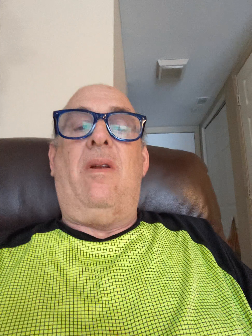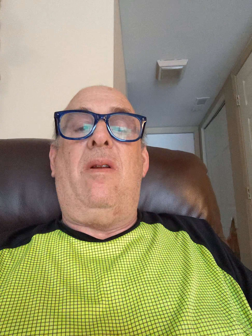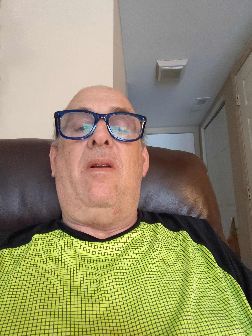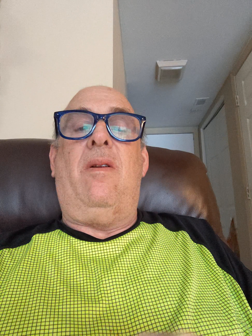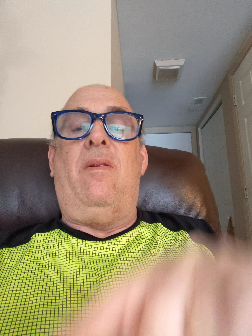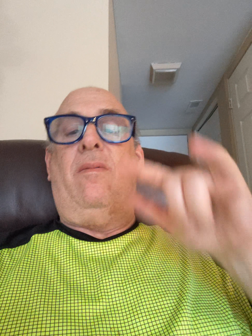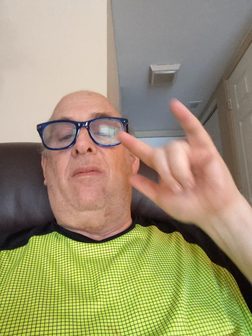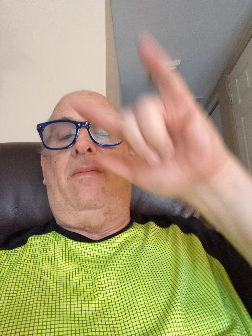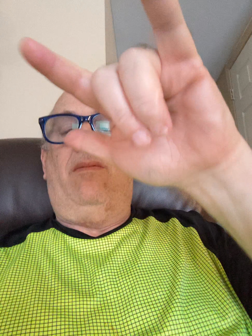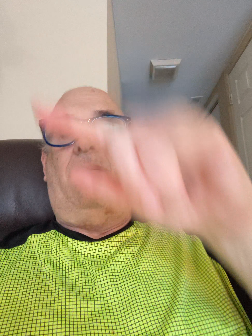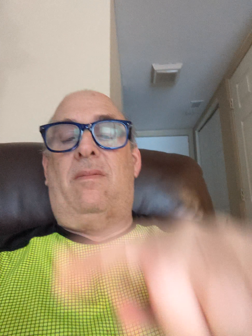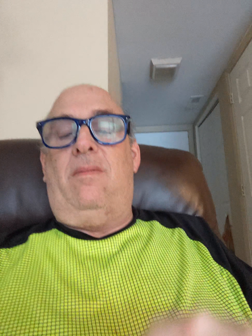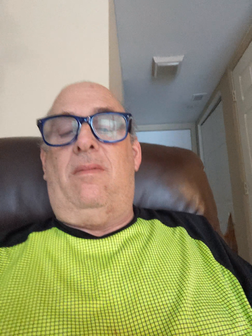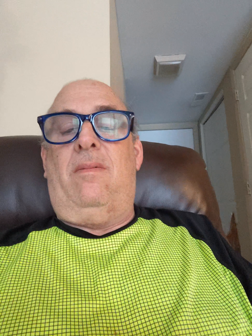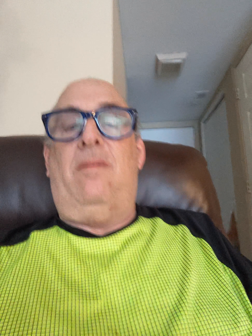airplane